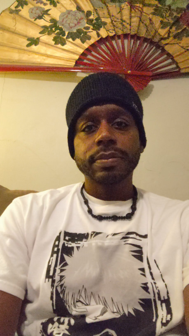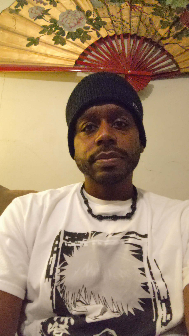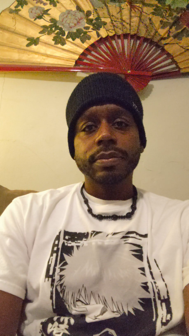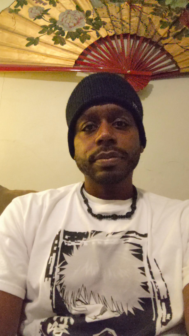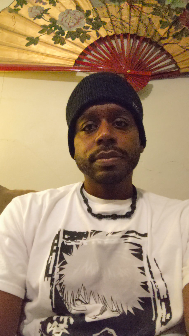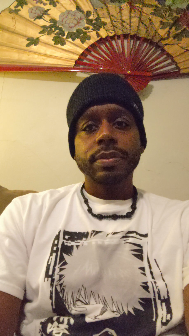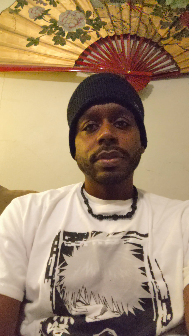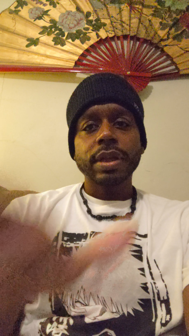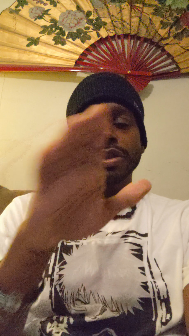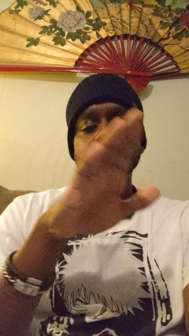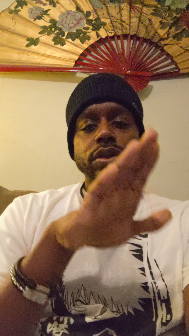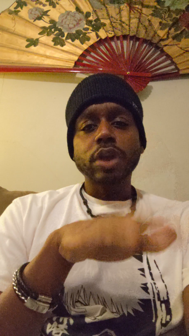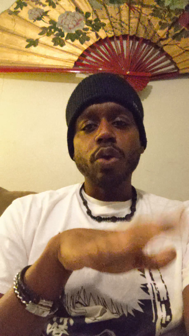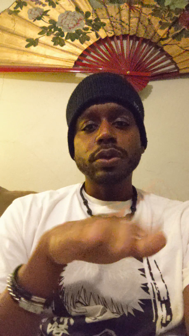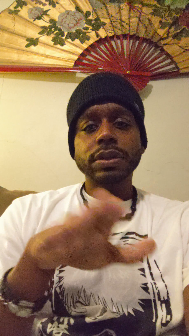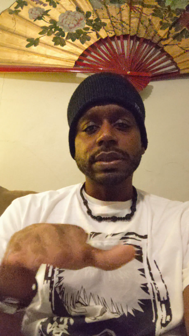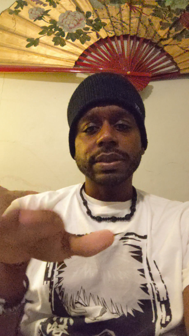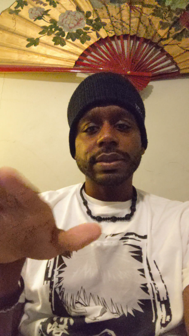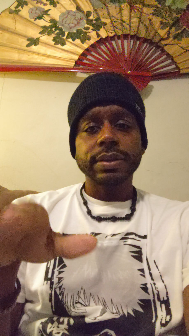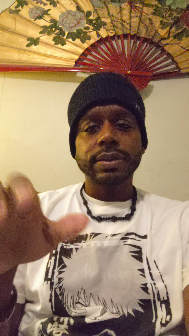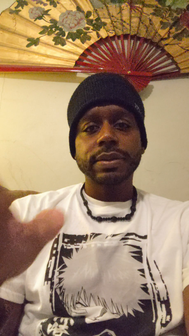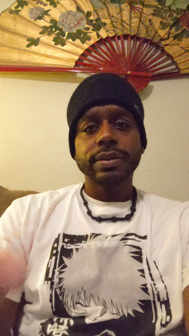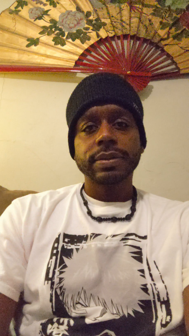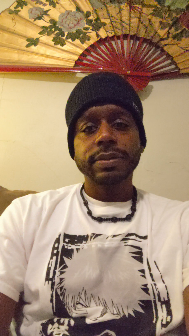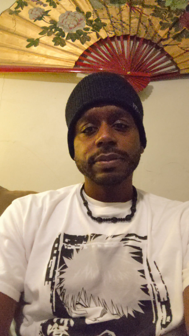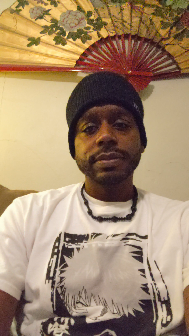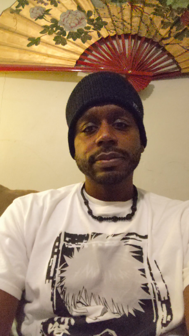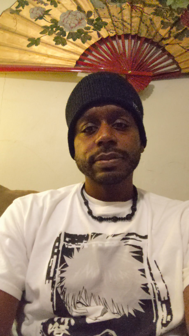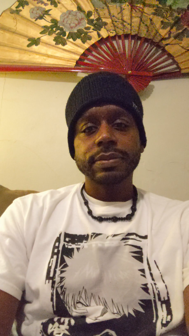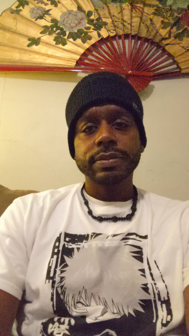children